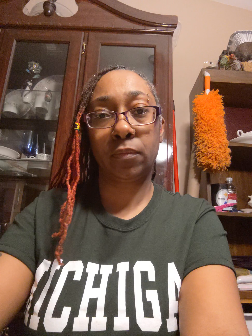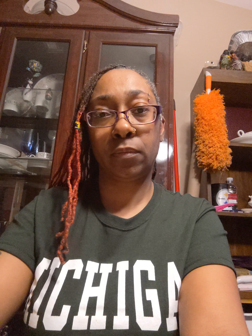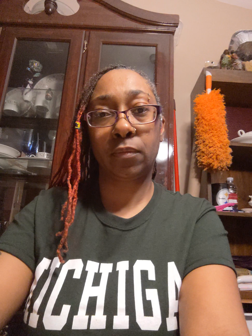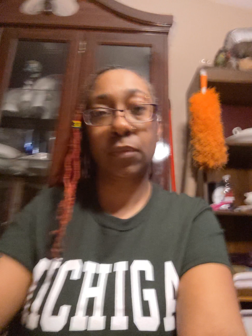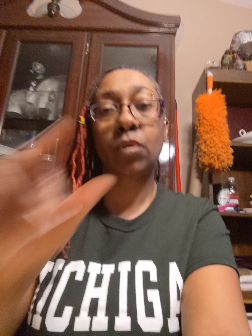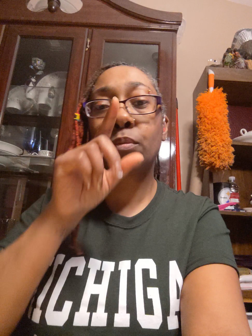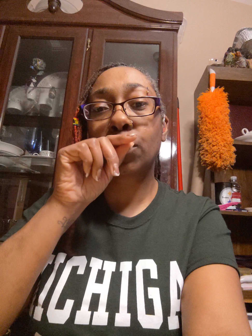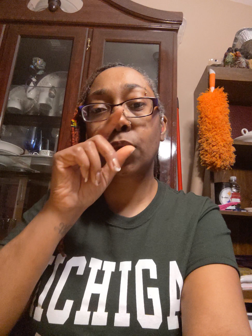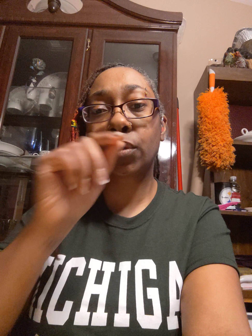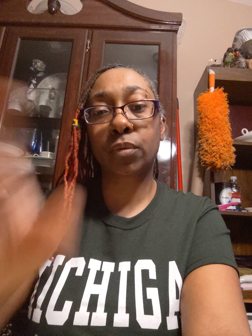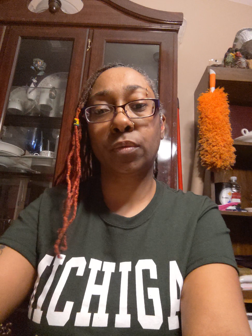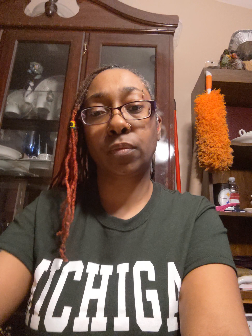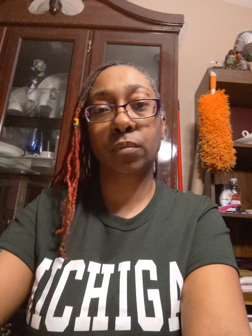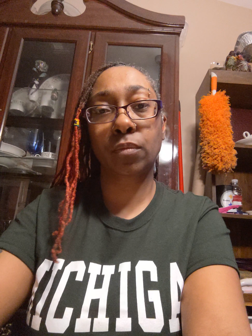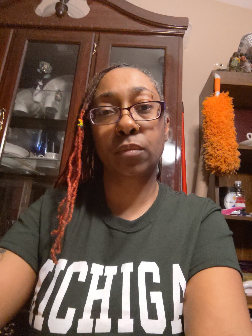bird